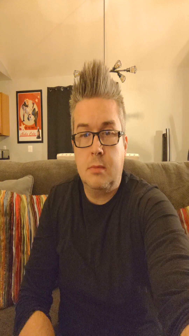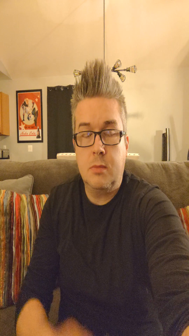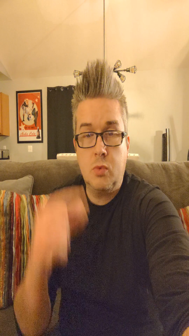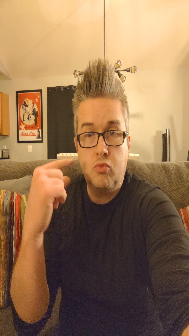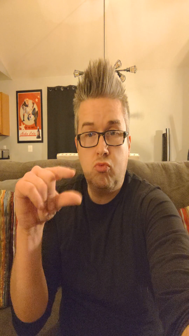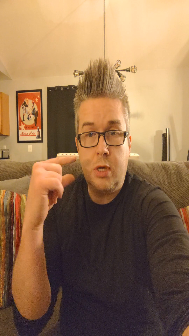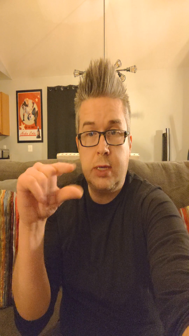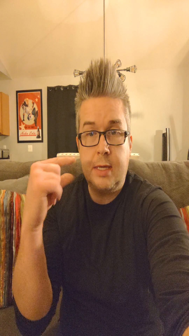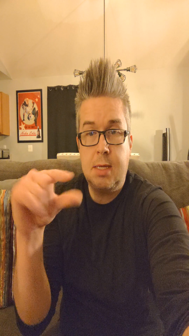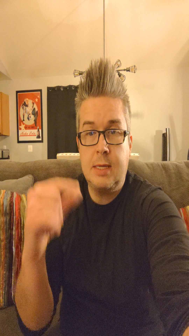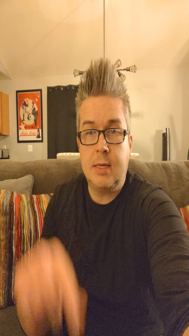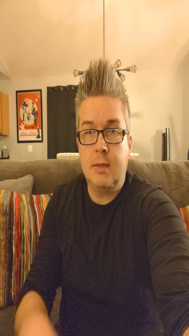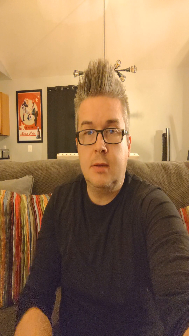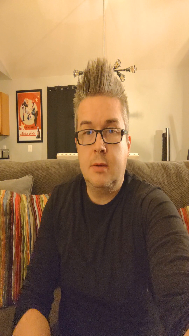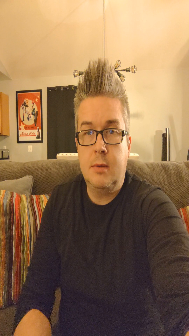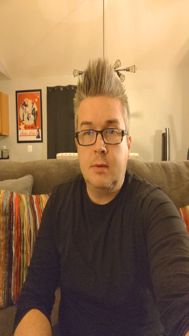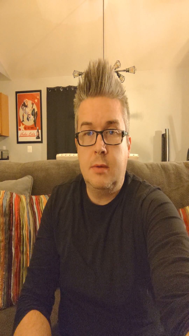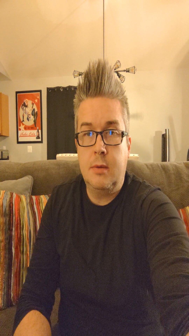green